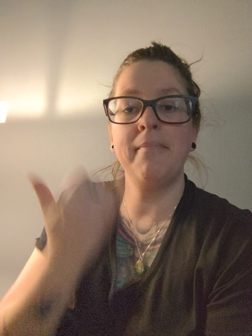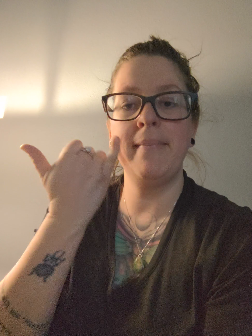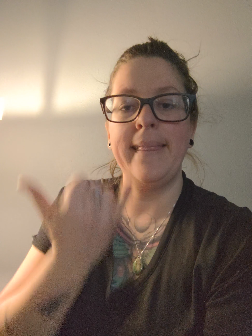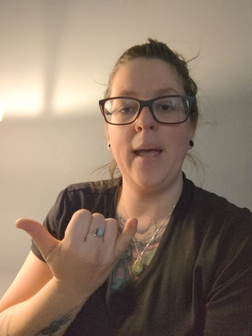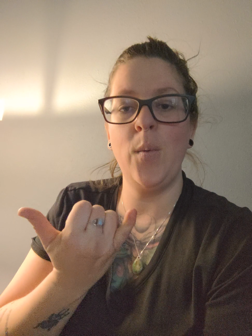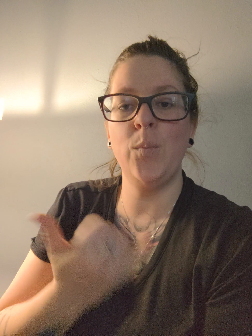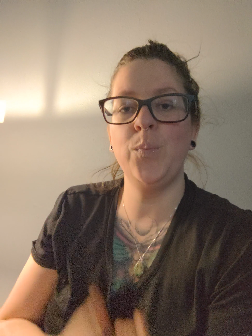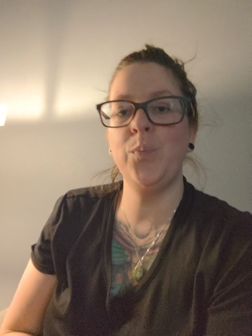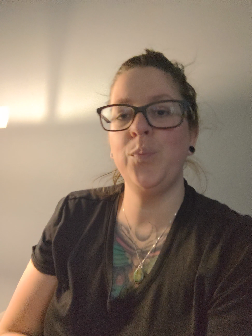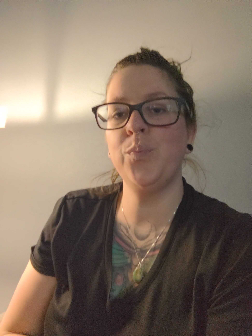now